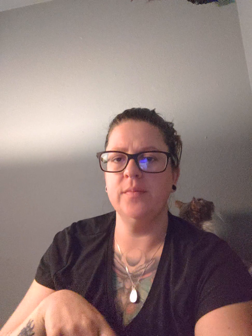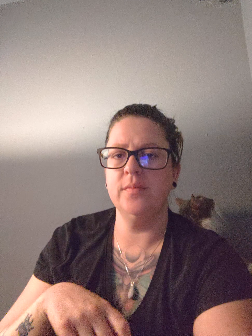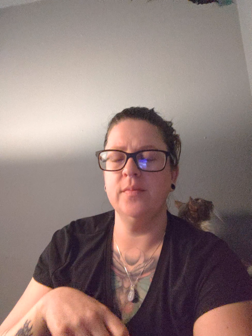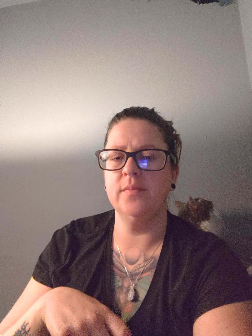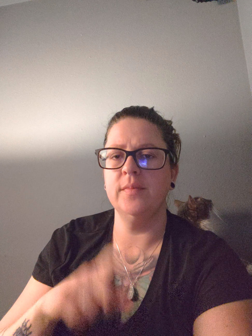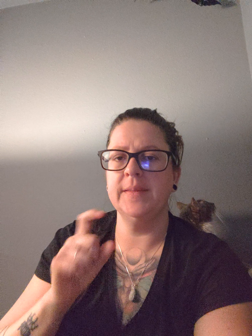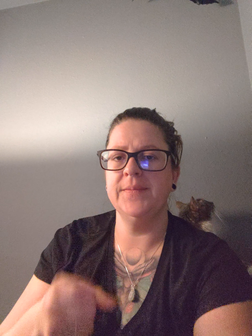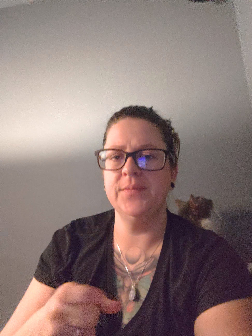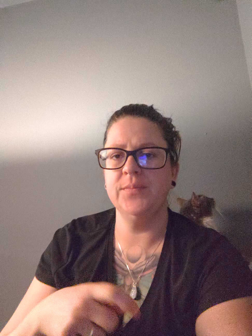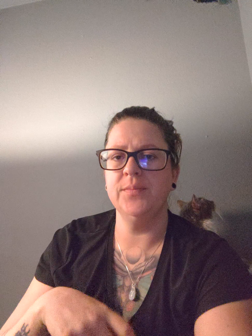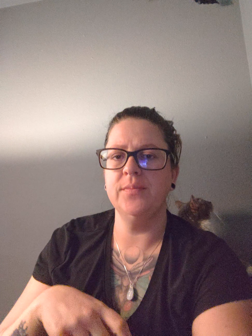gift